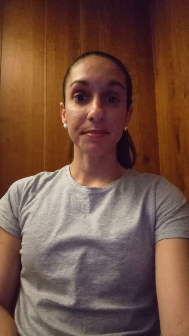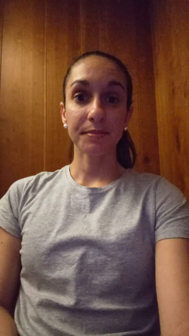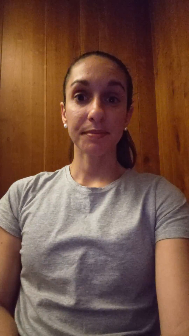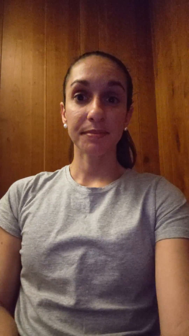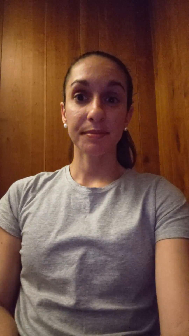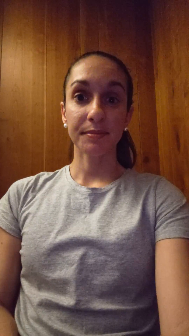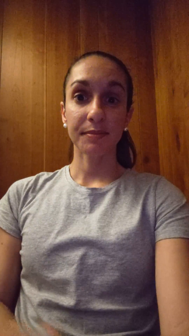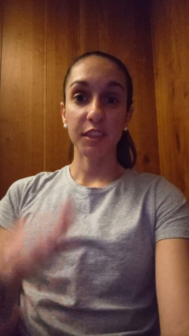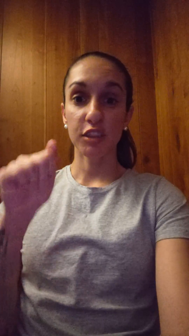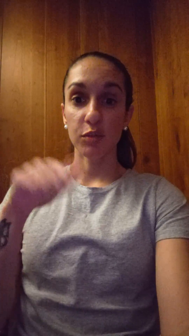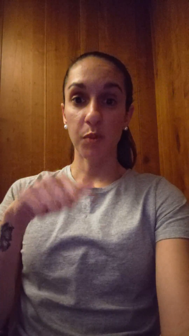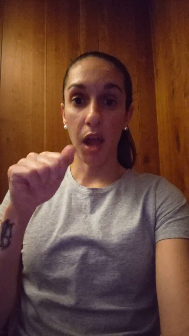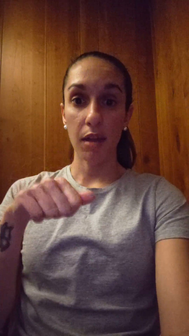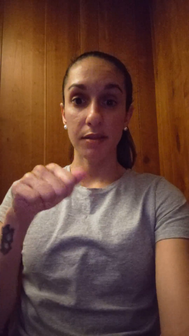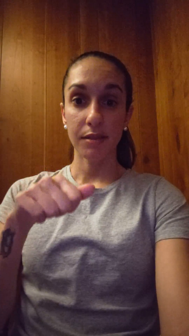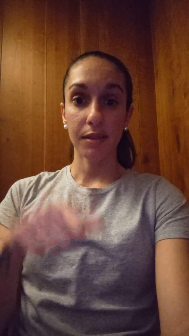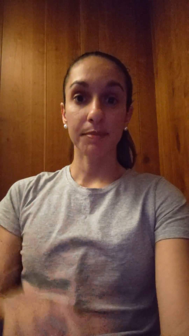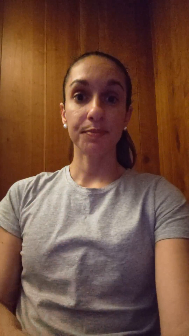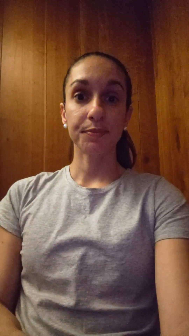rock